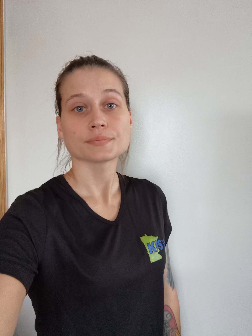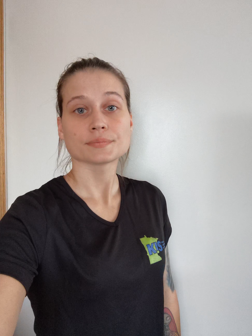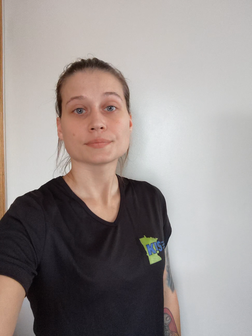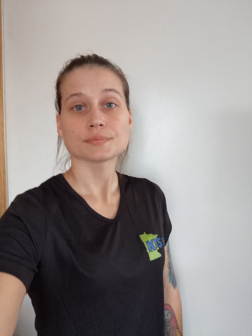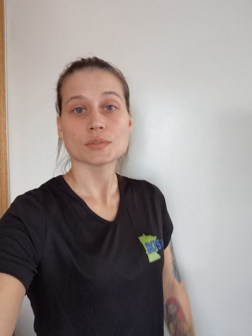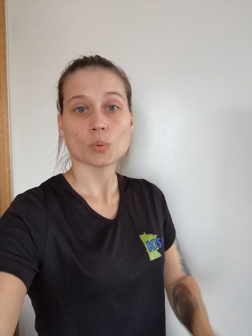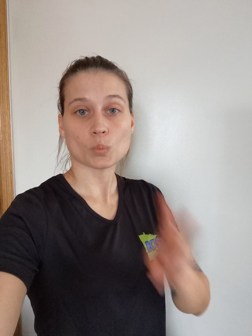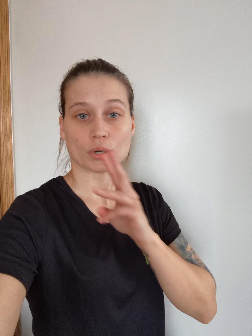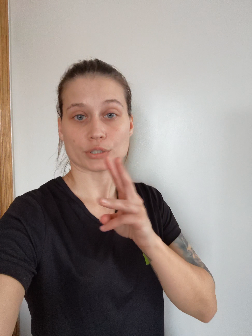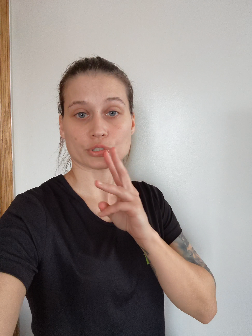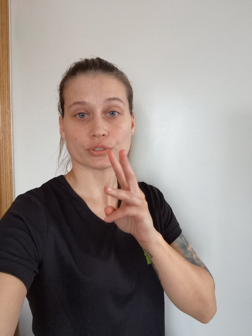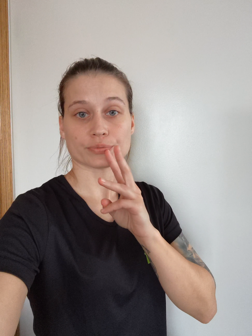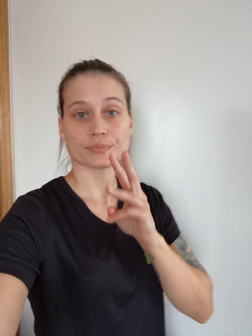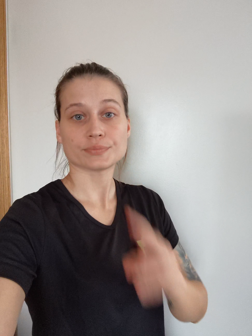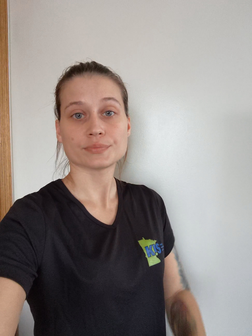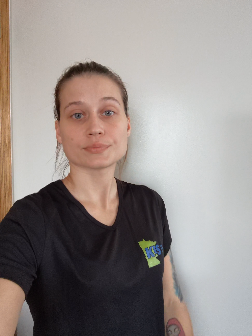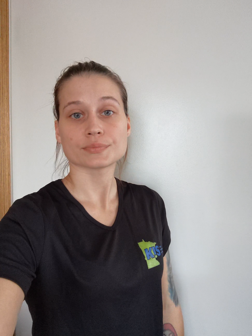water